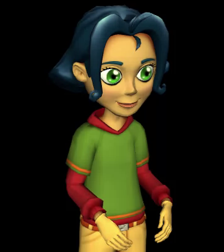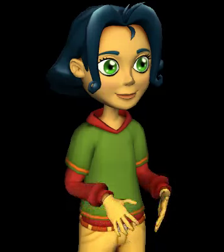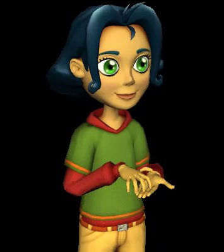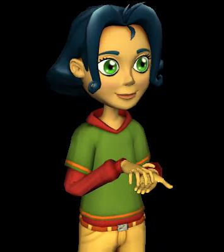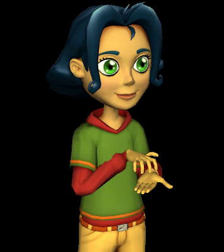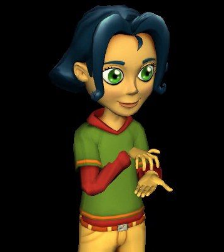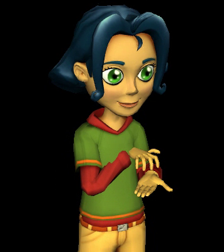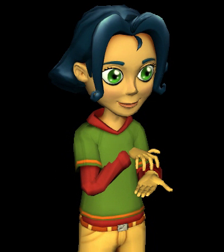بخيل